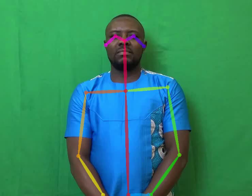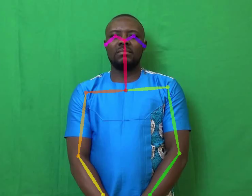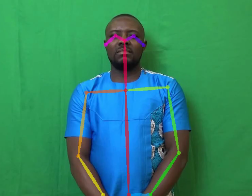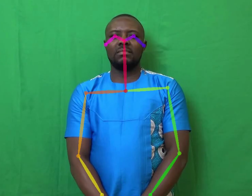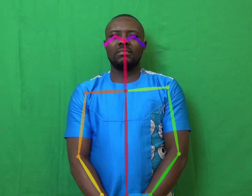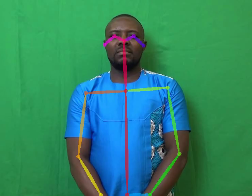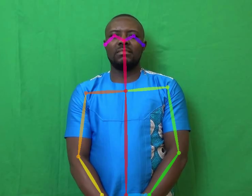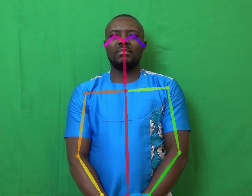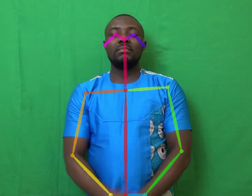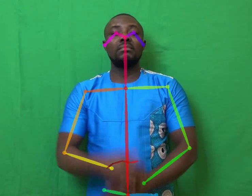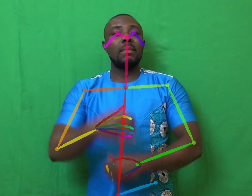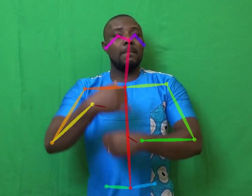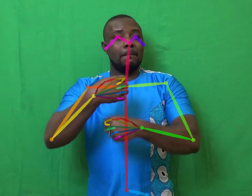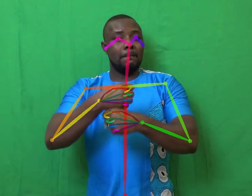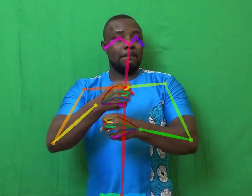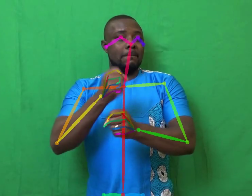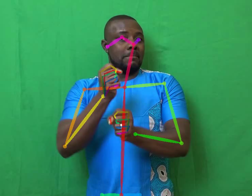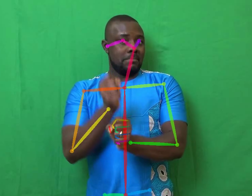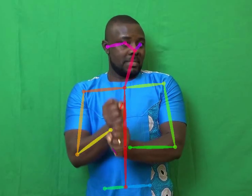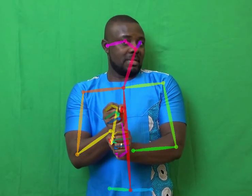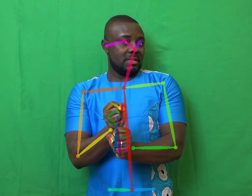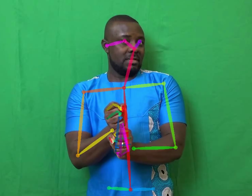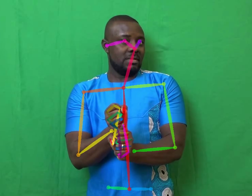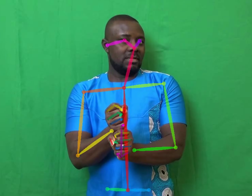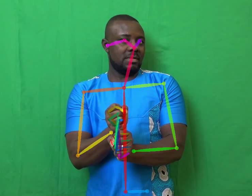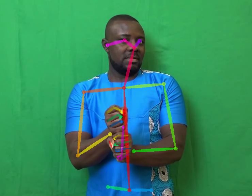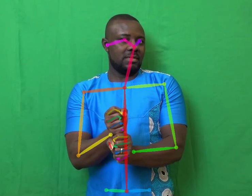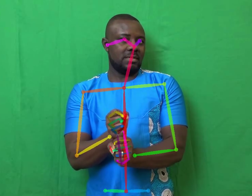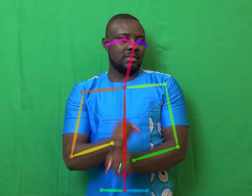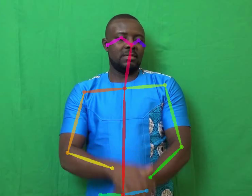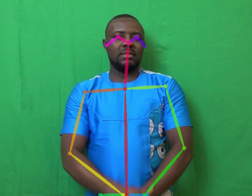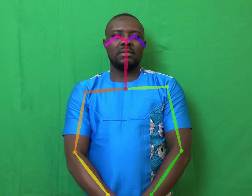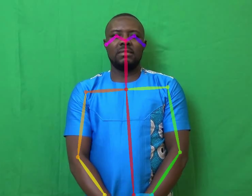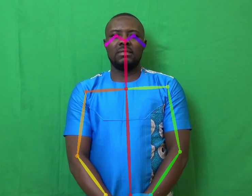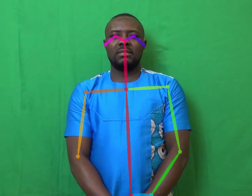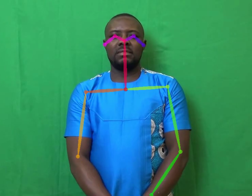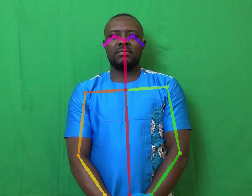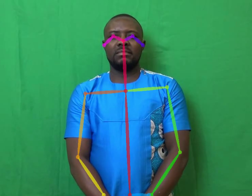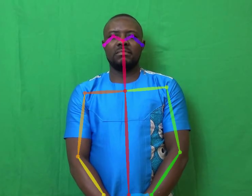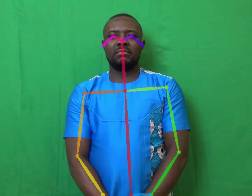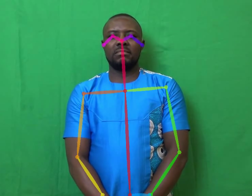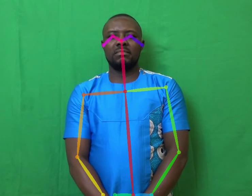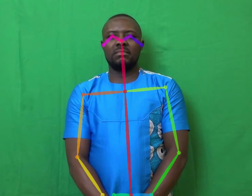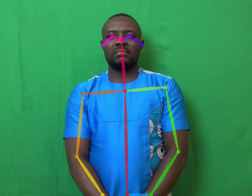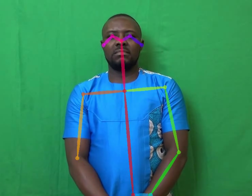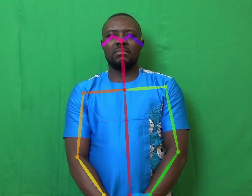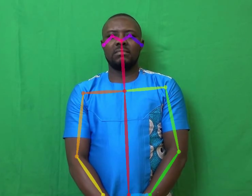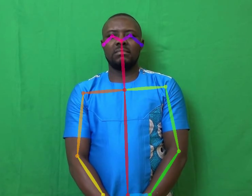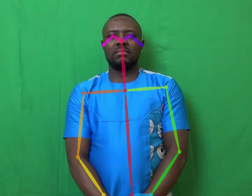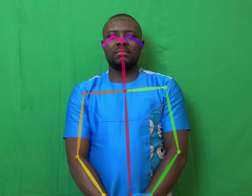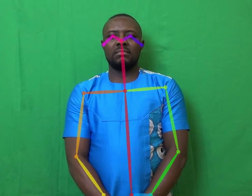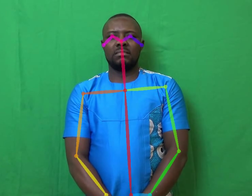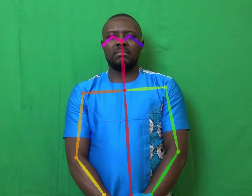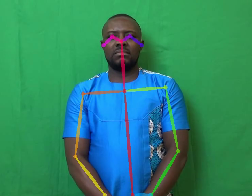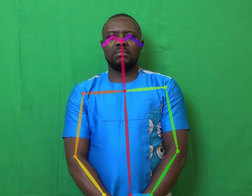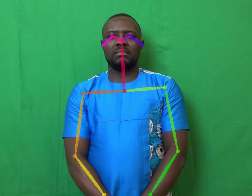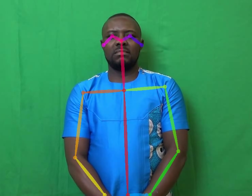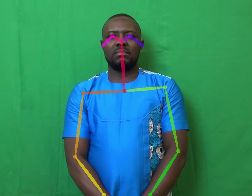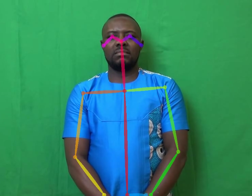make